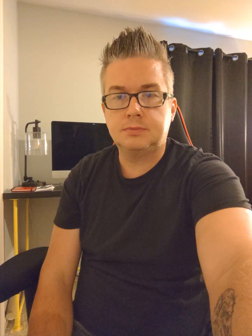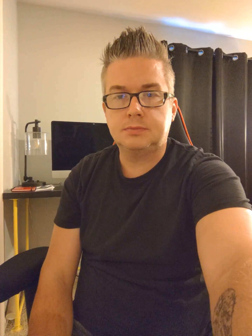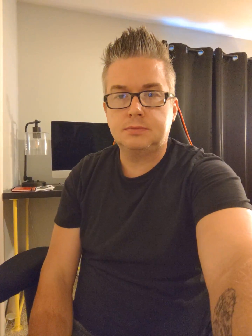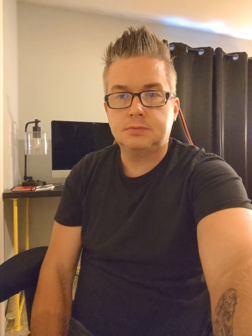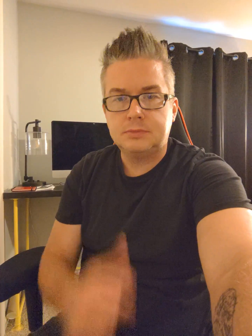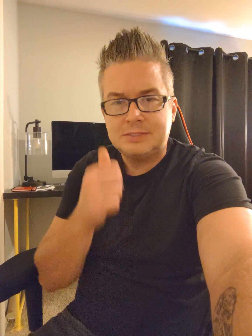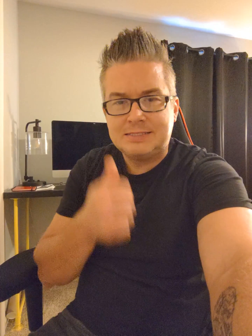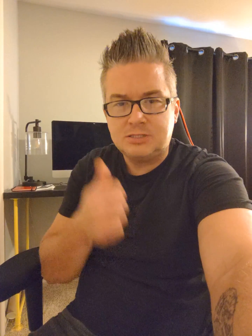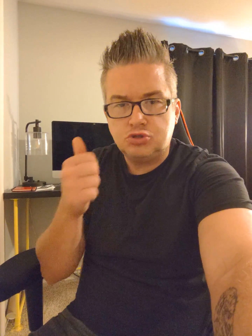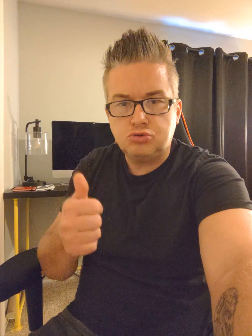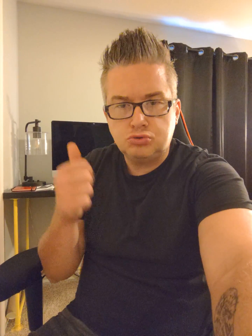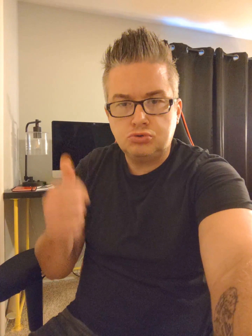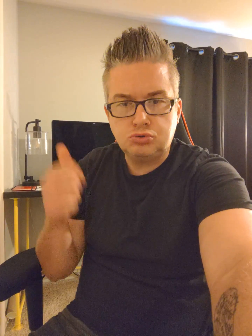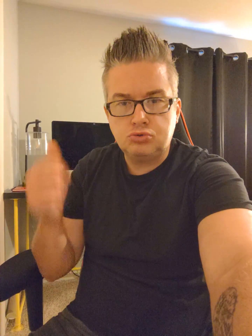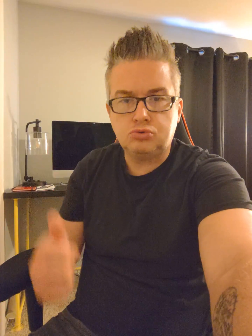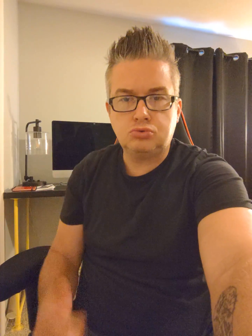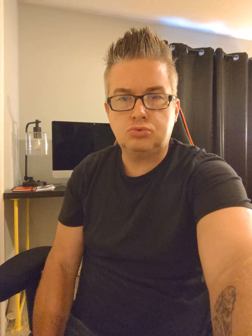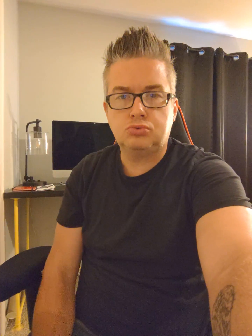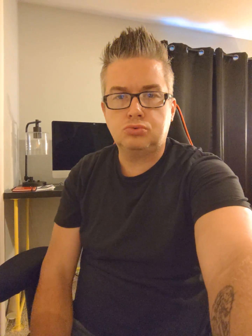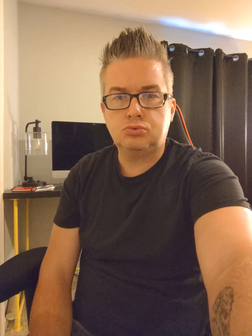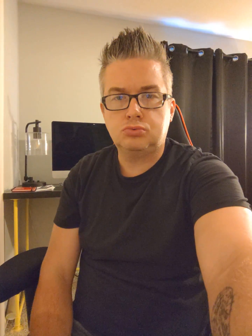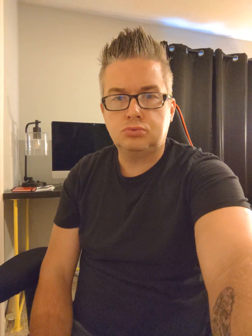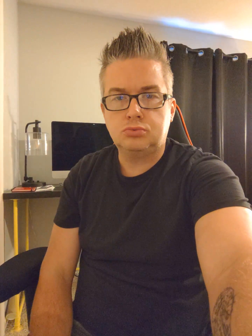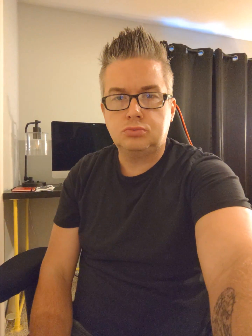each